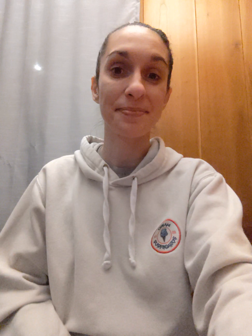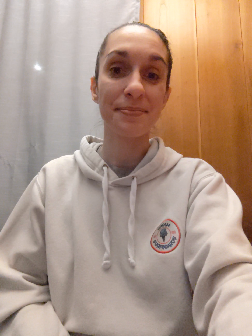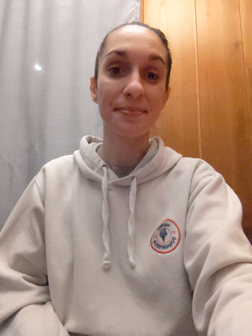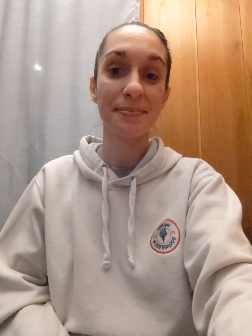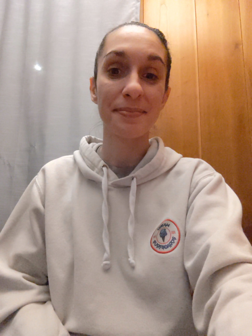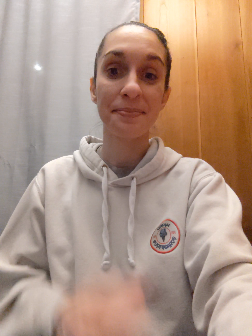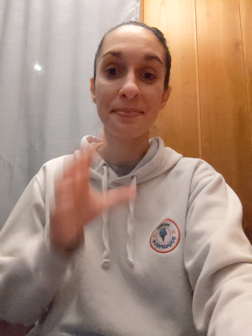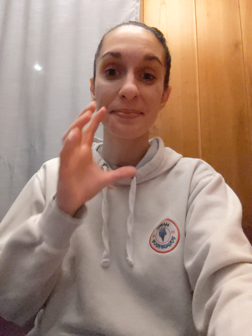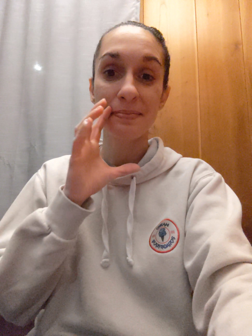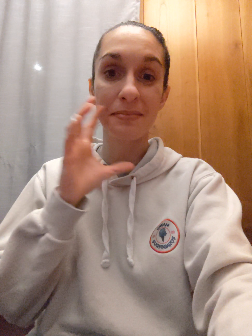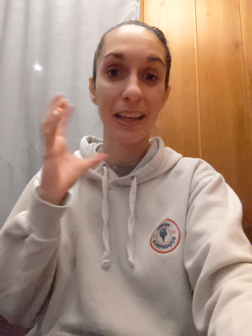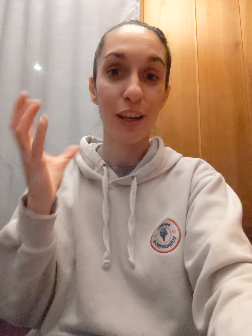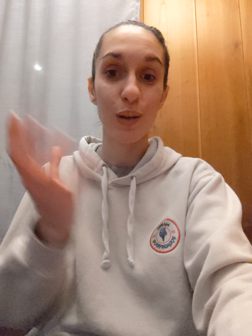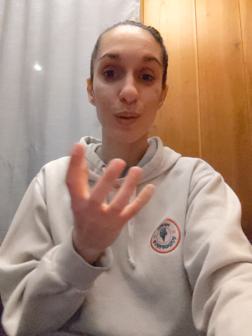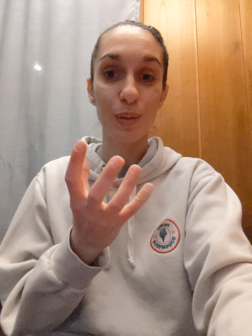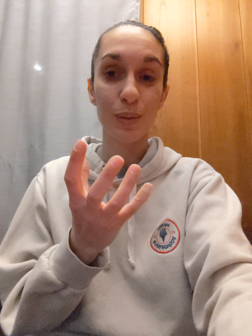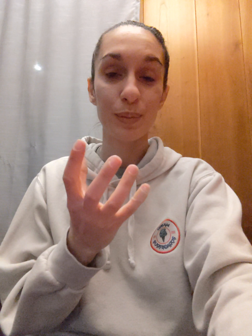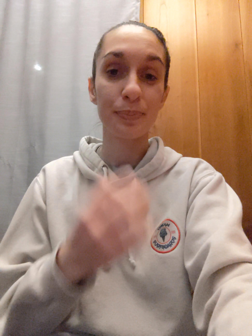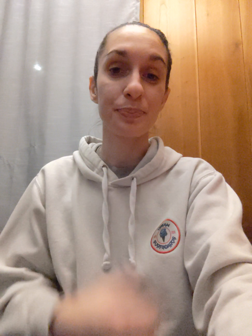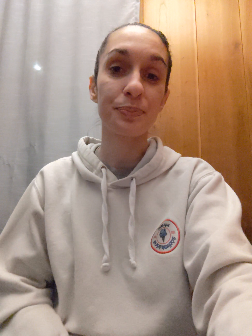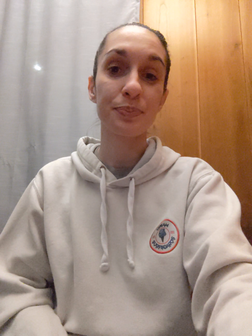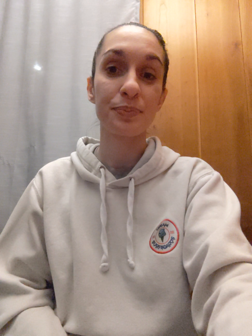balloon